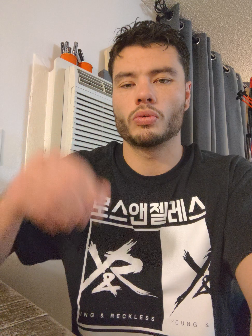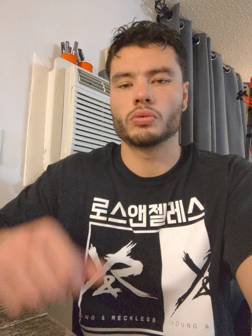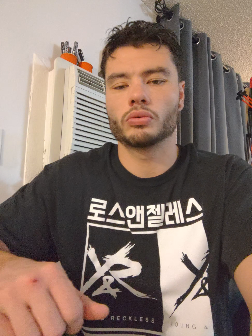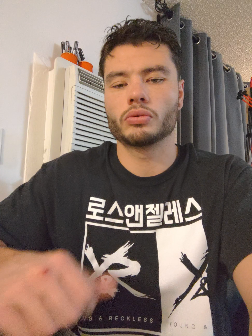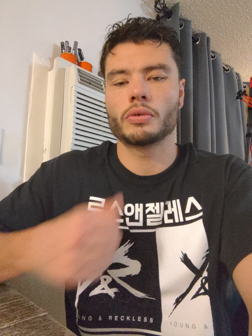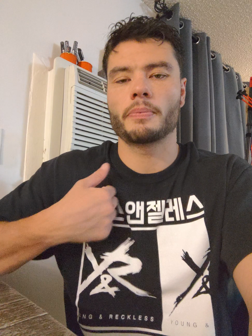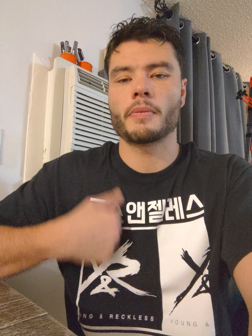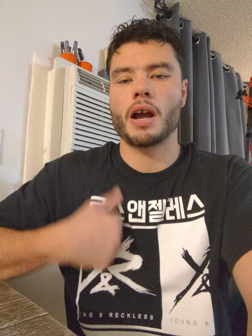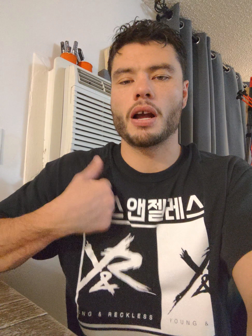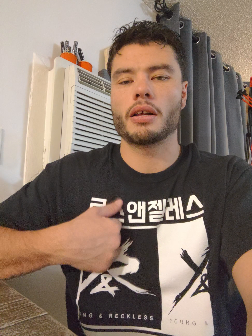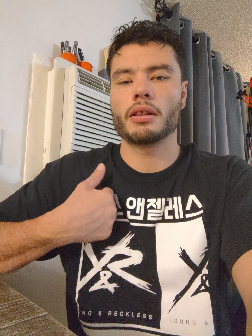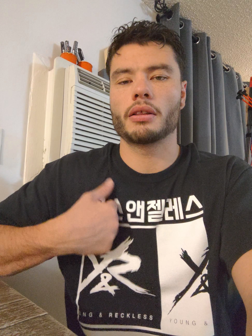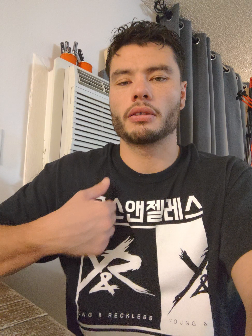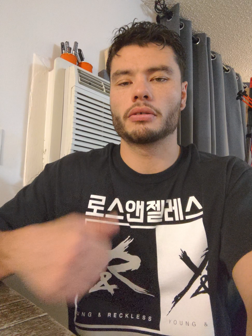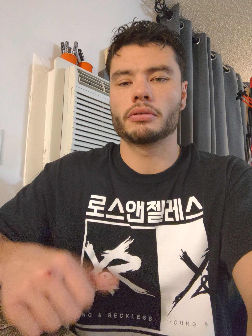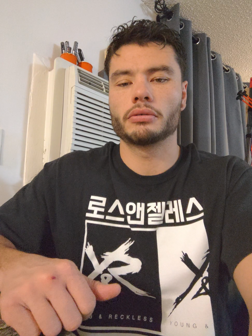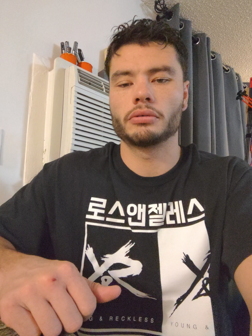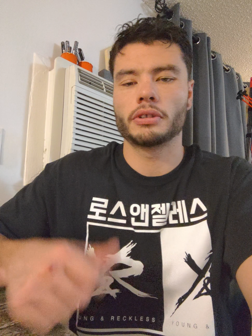bath